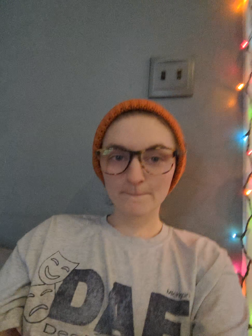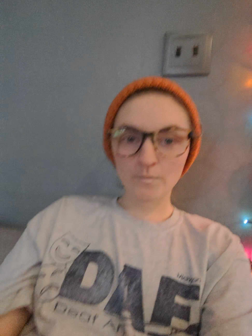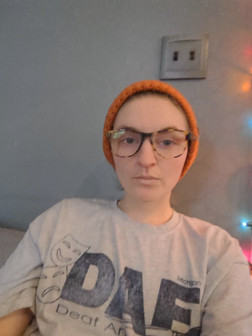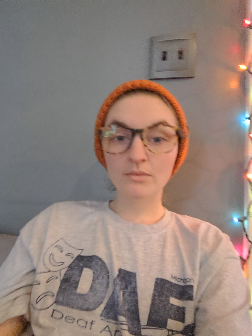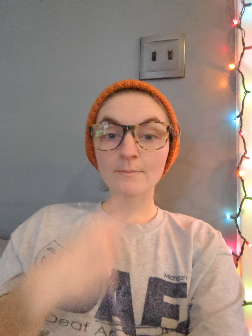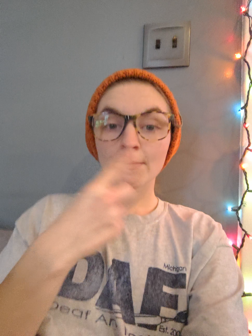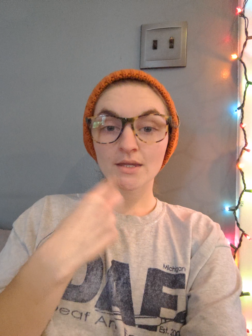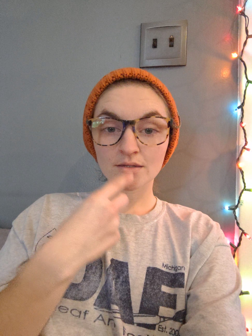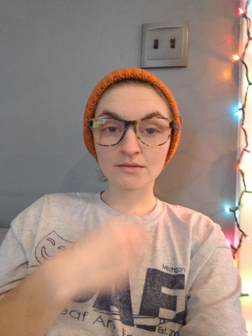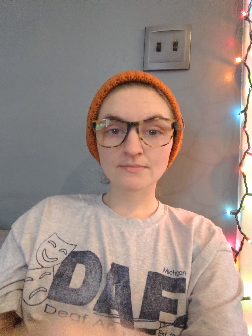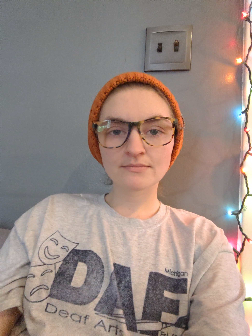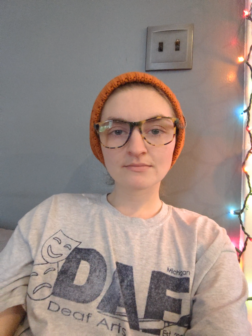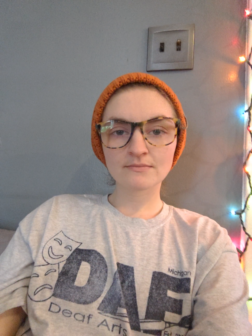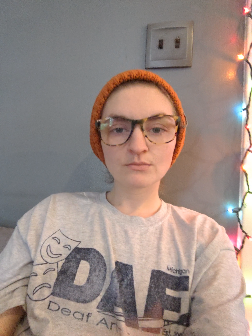mouth